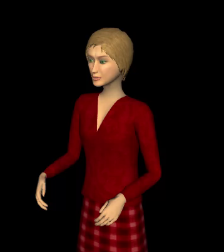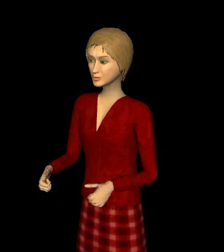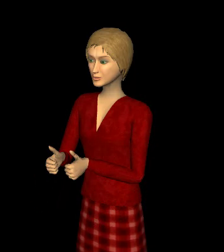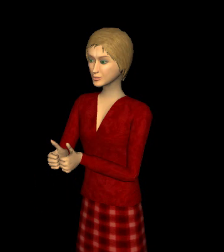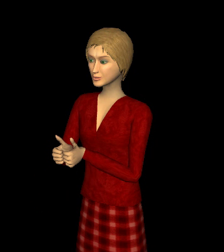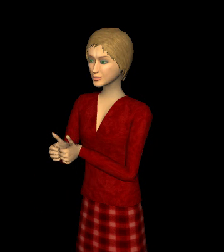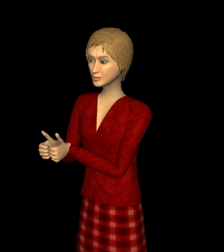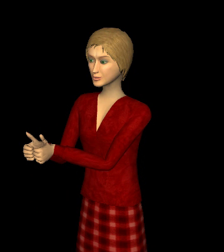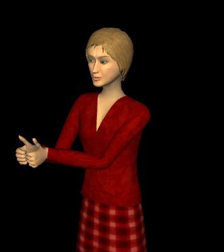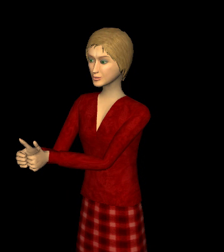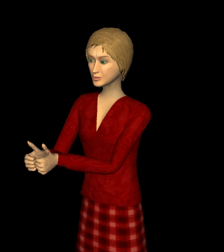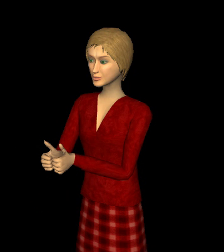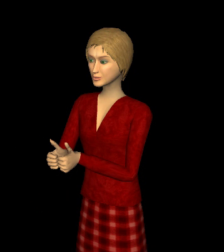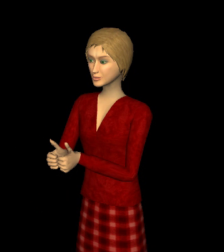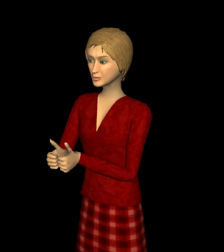معا